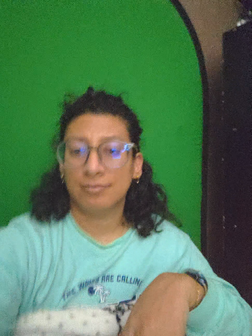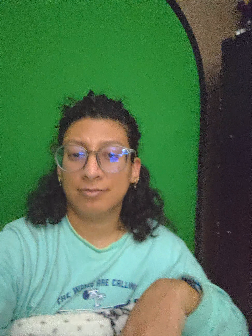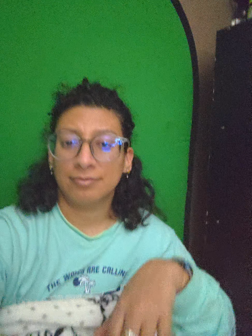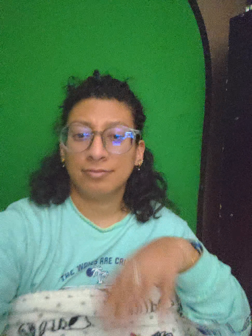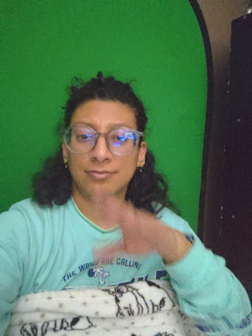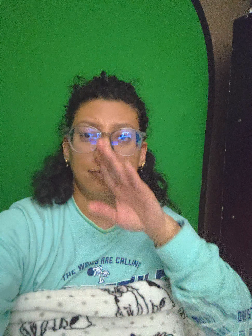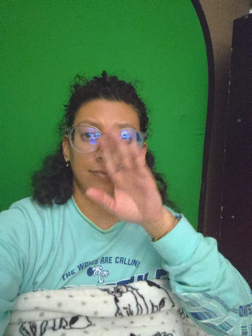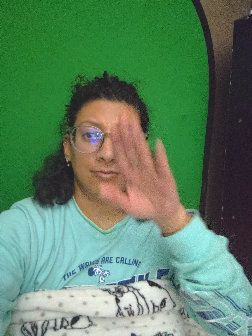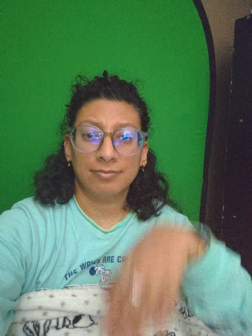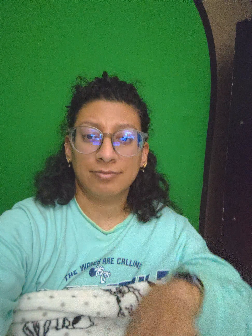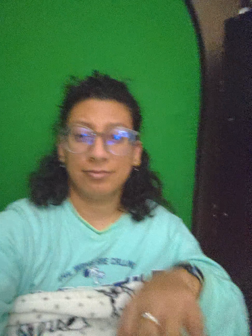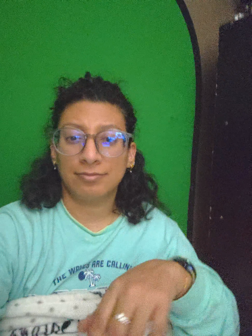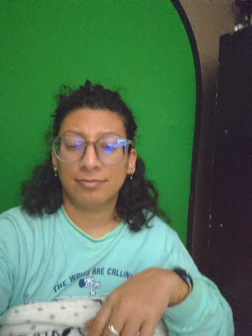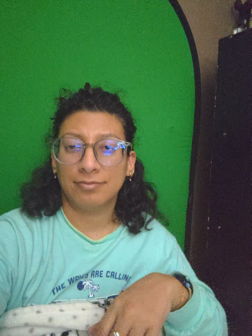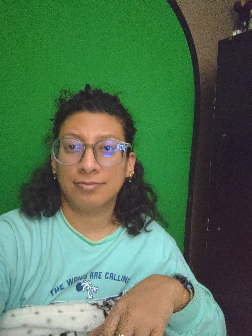elephant